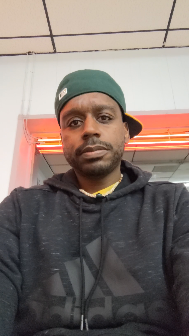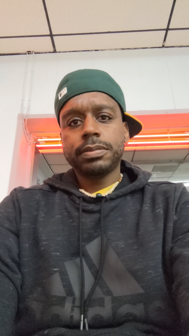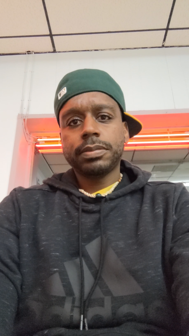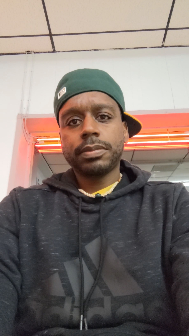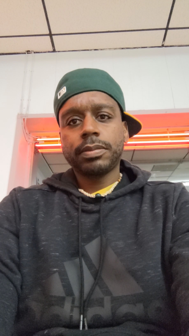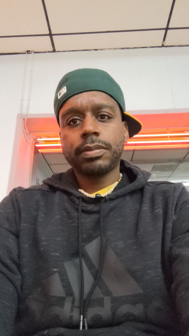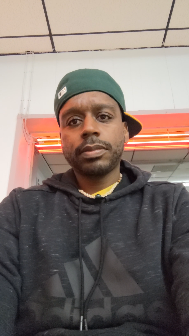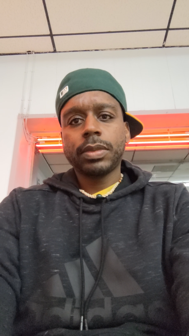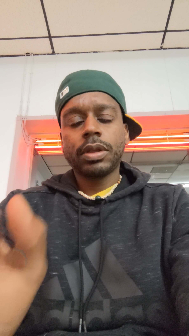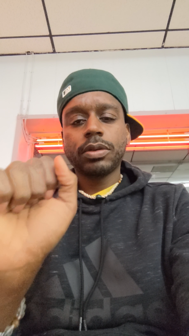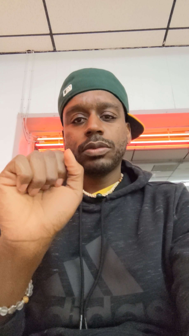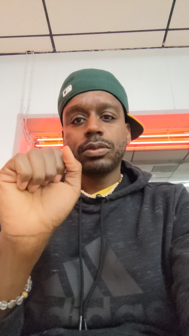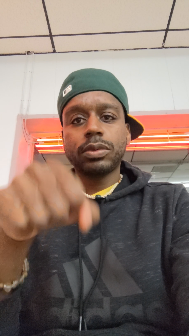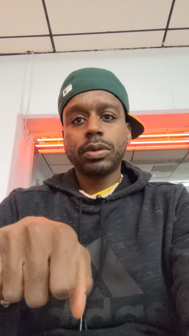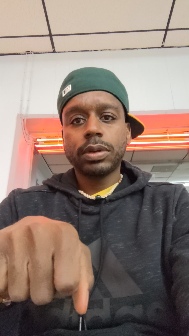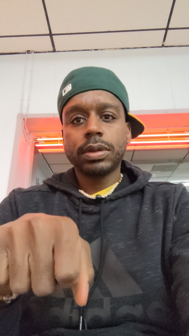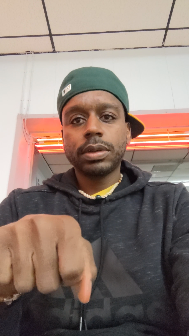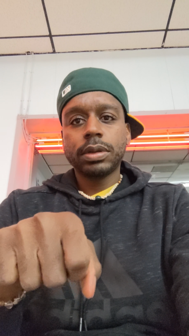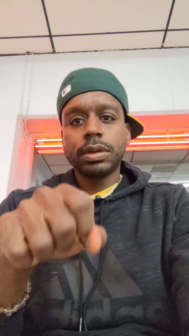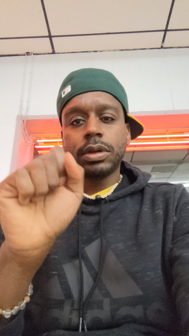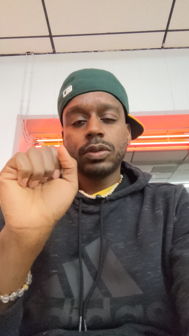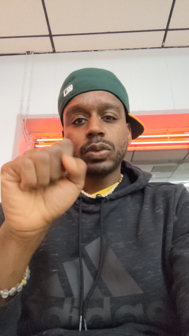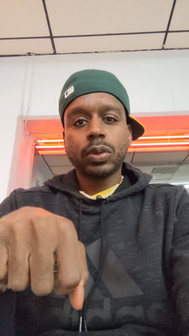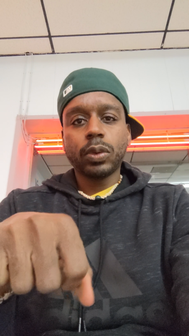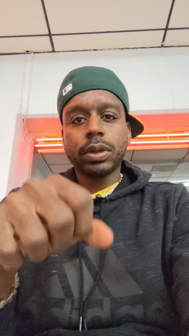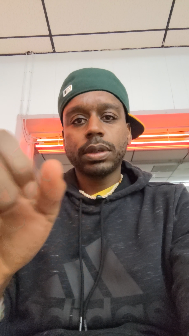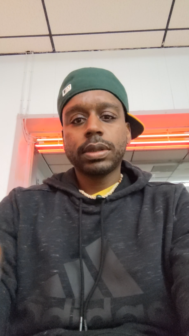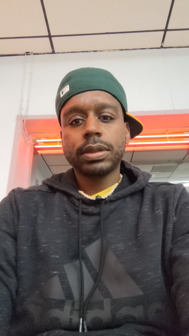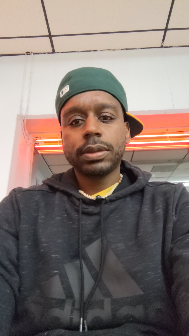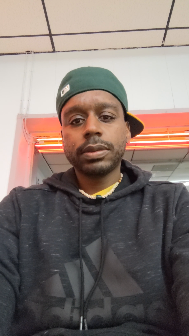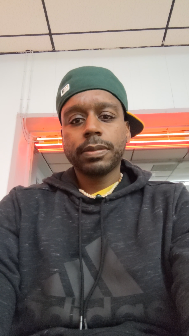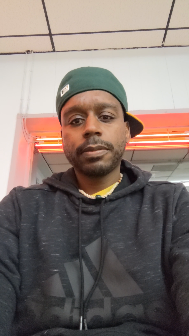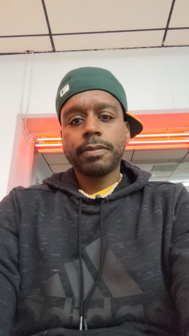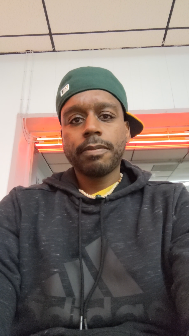could